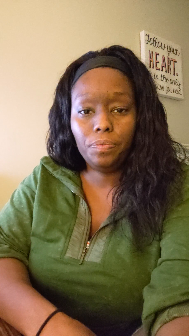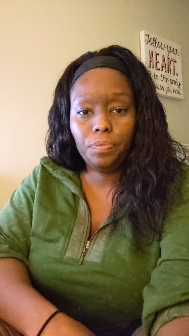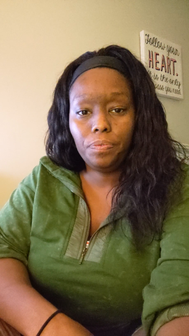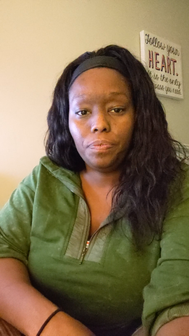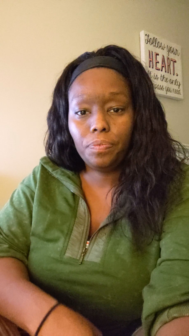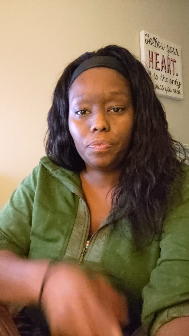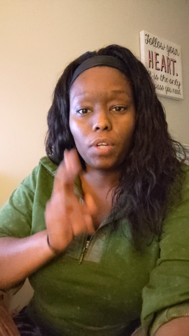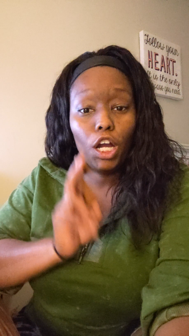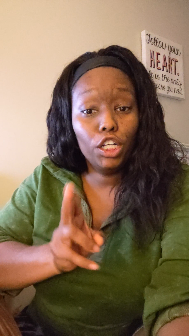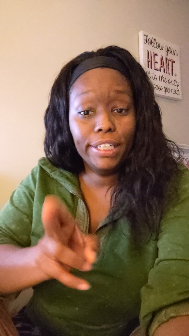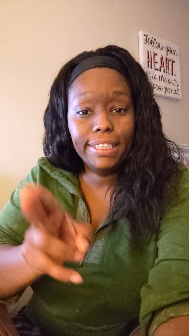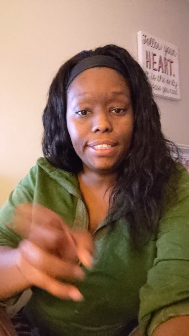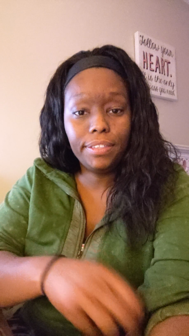hurry